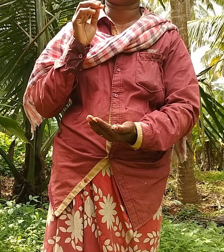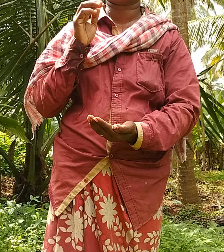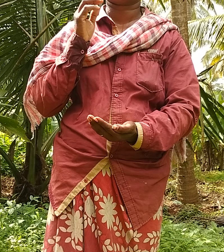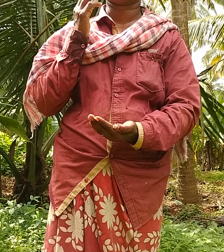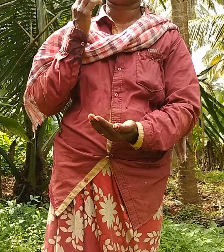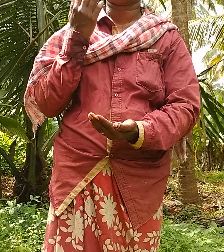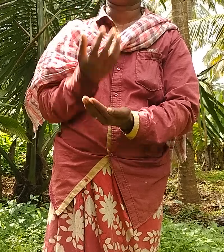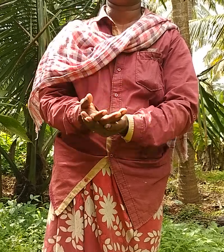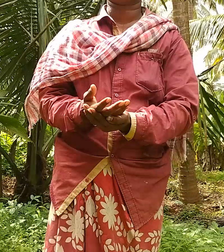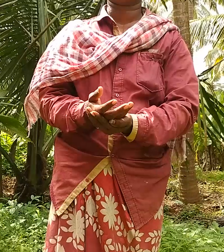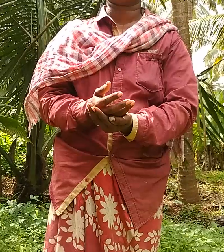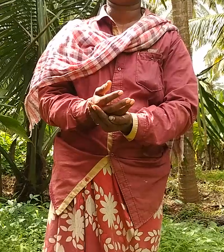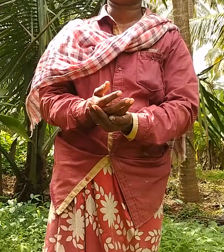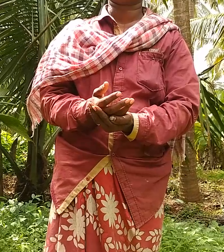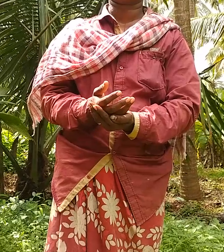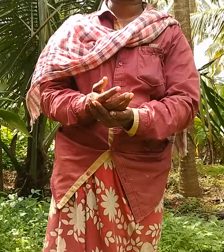Coconut